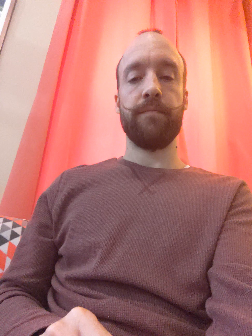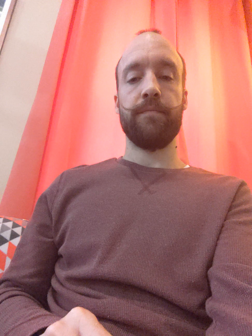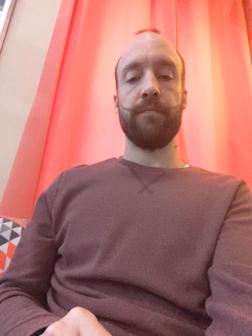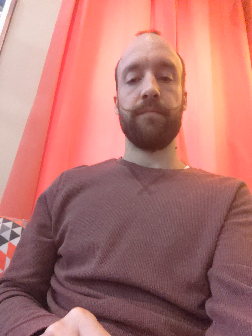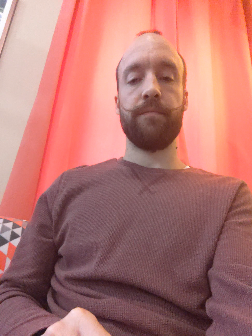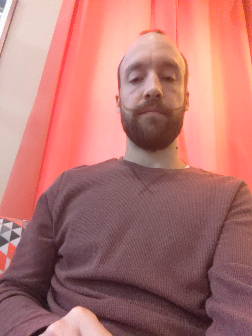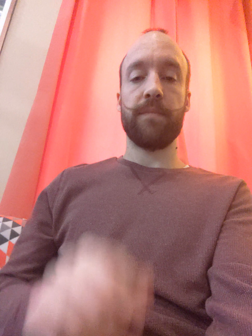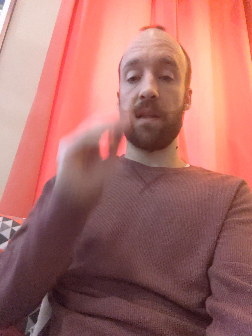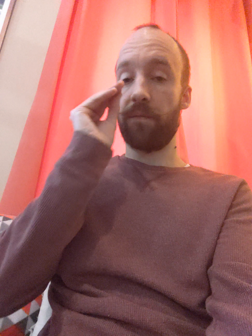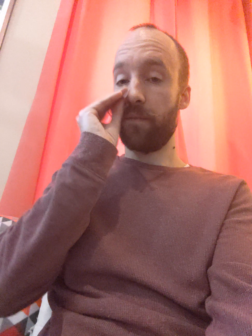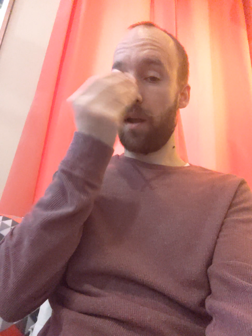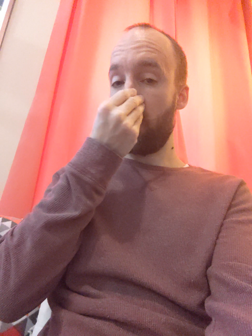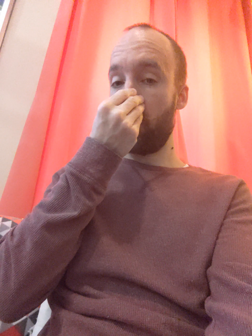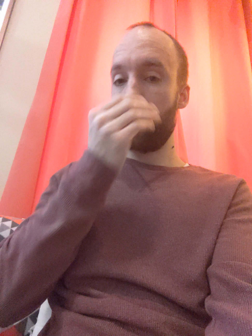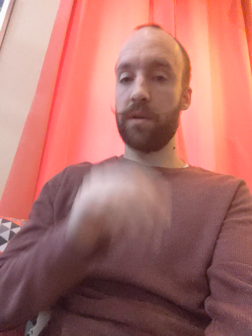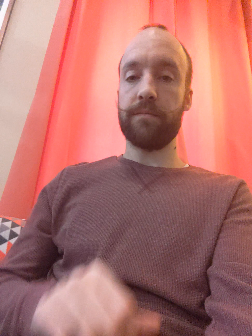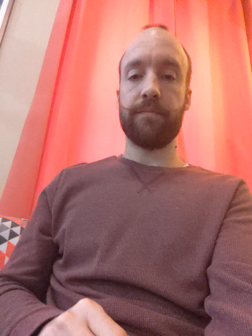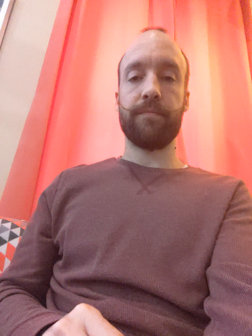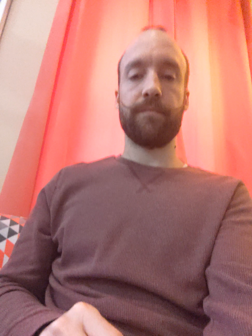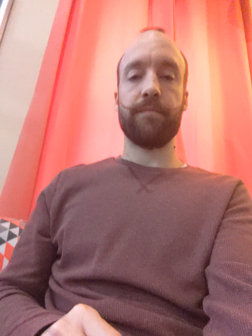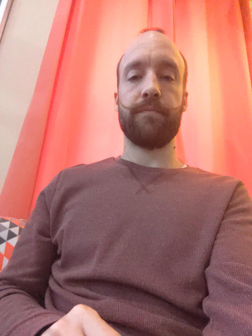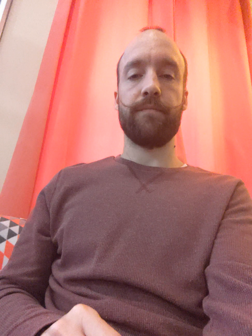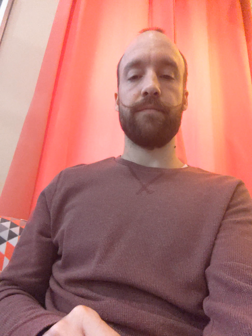flower